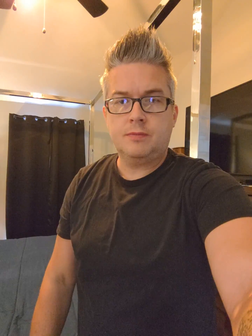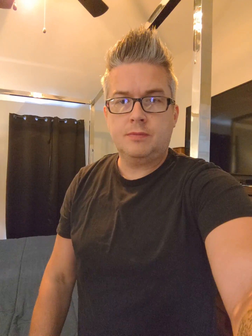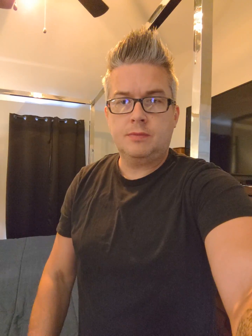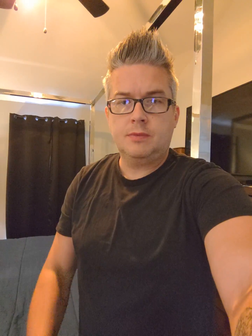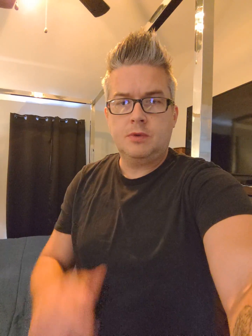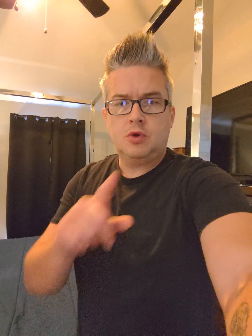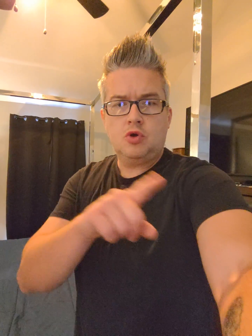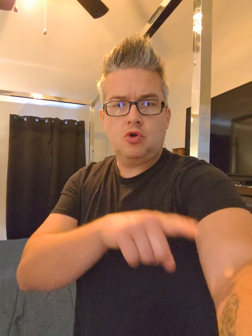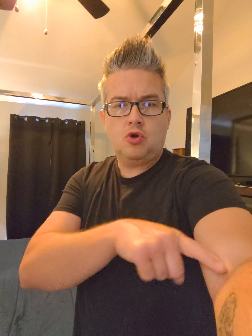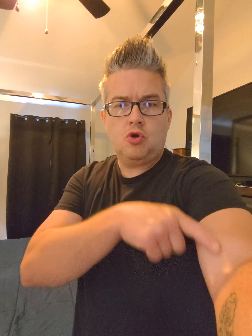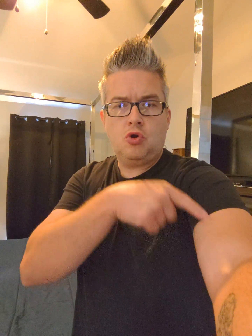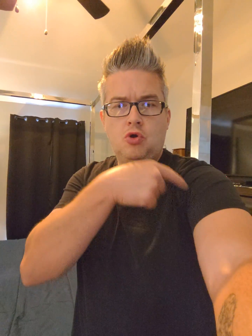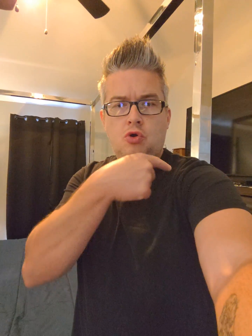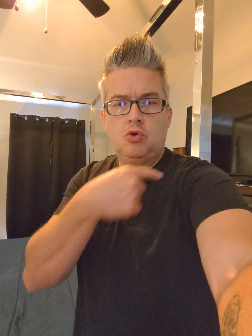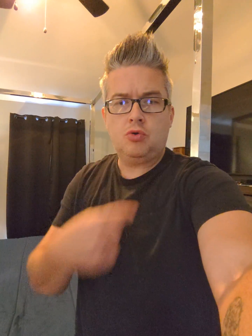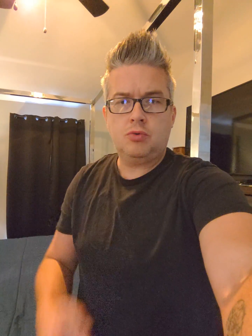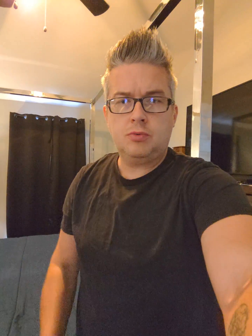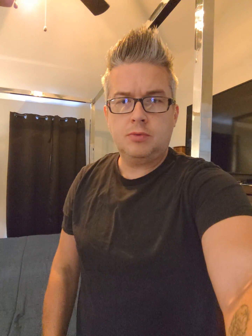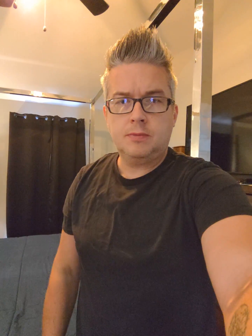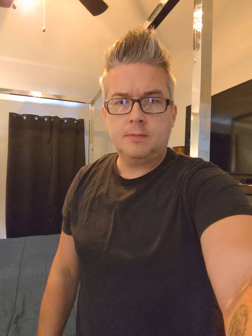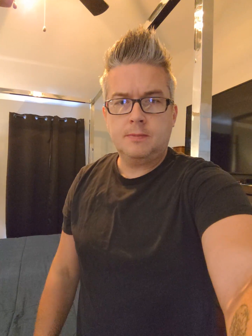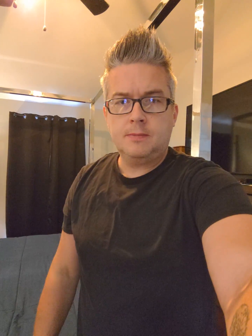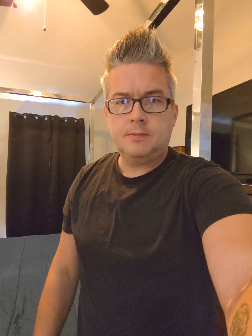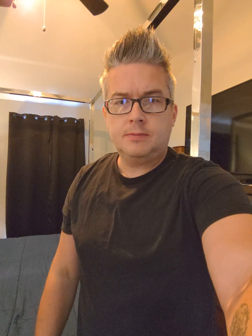long